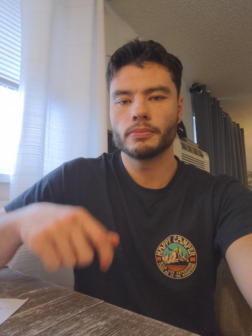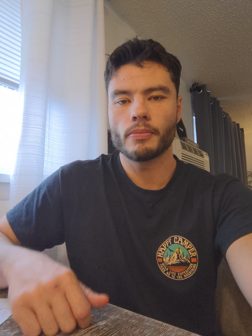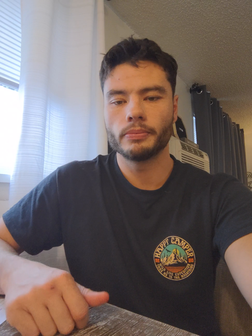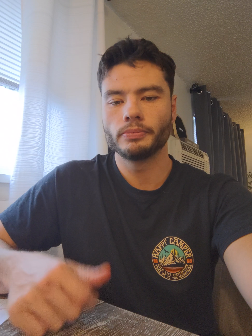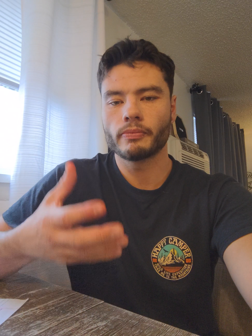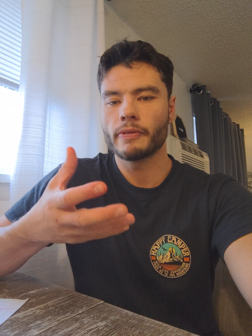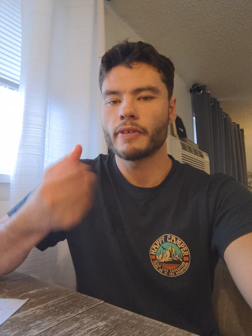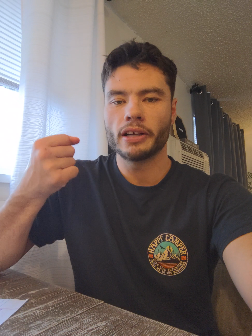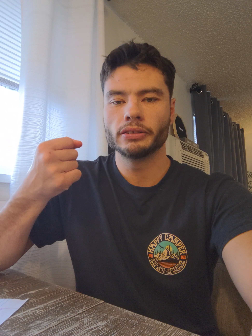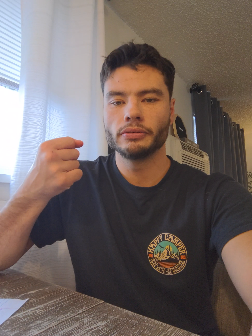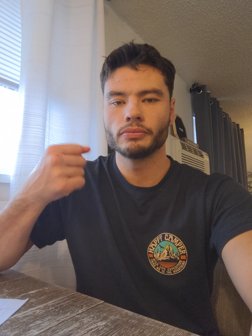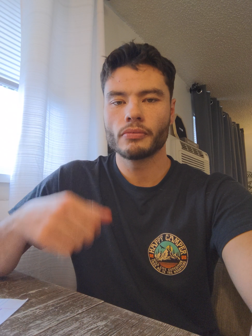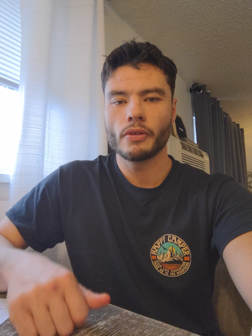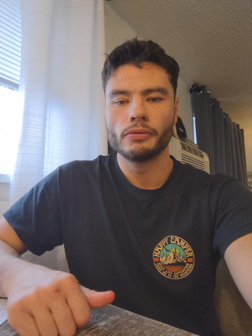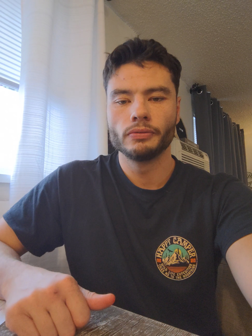fast